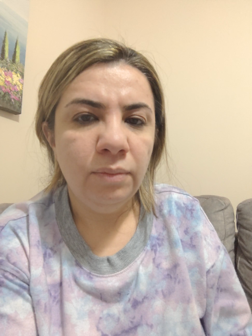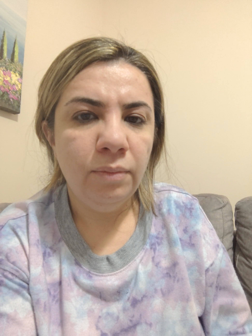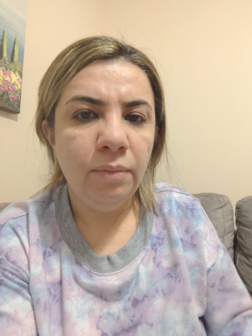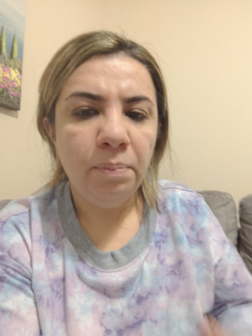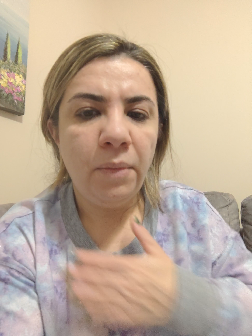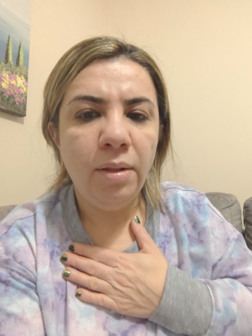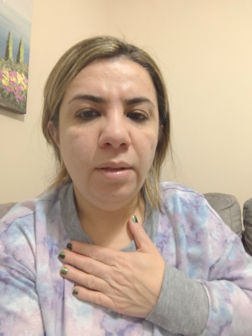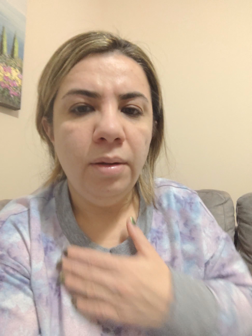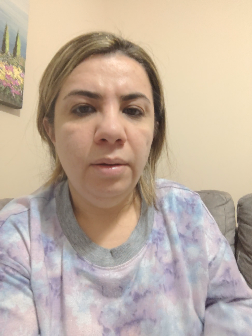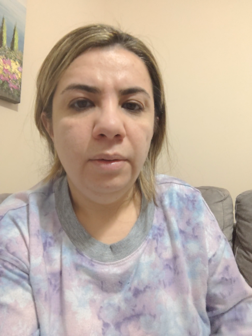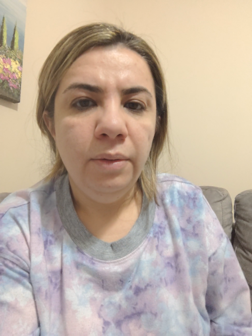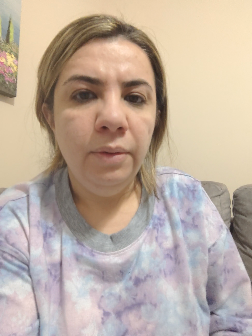my